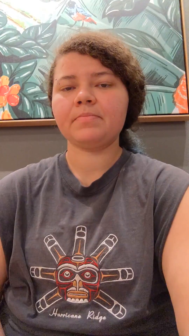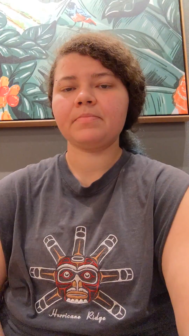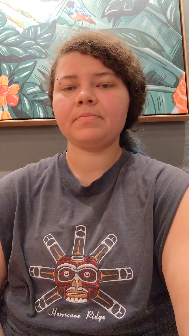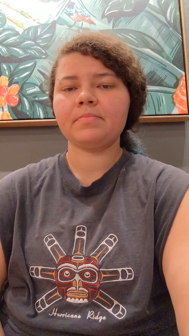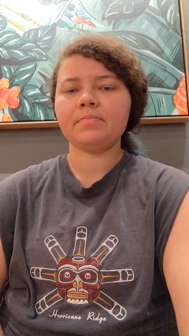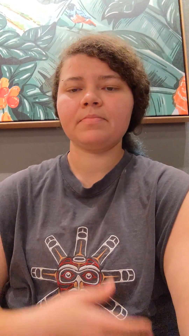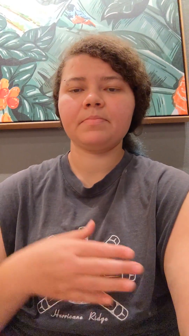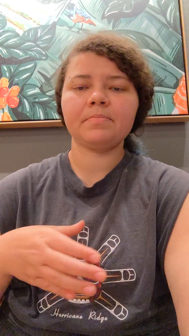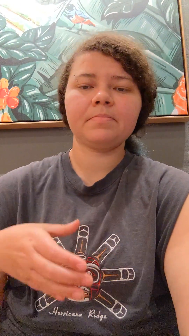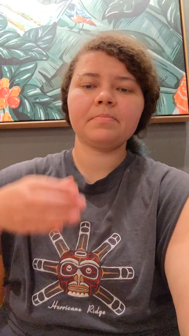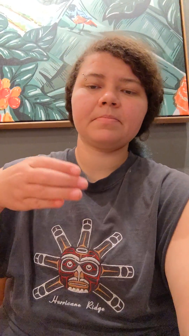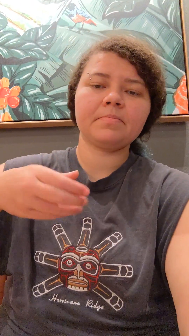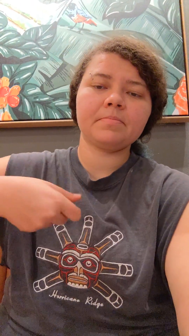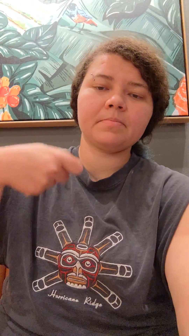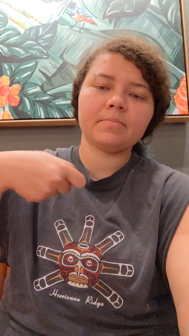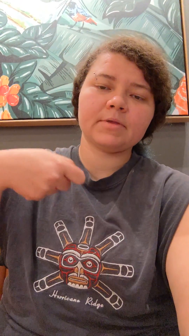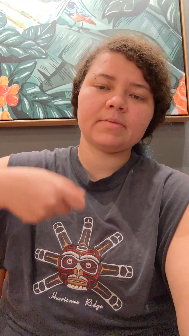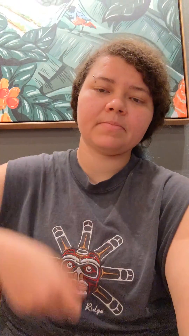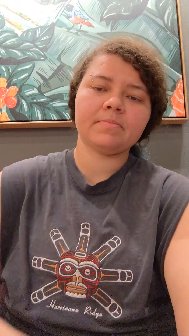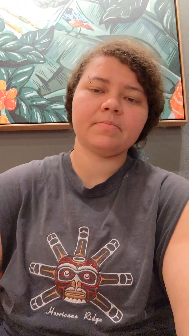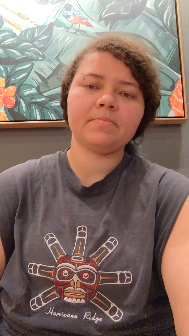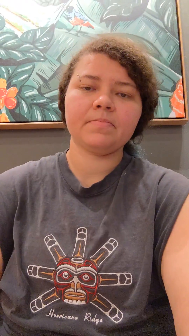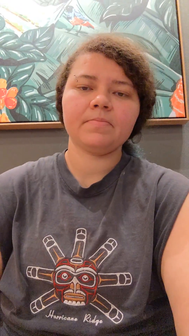bucket